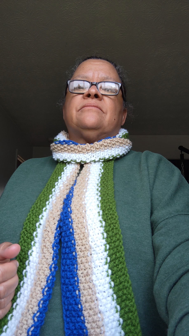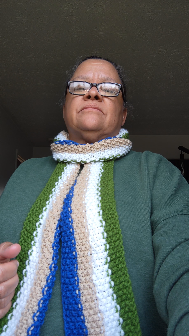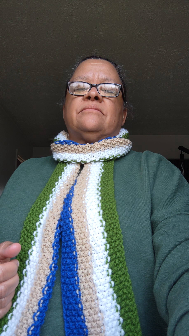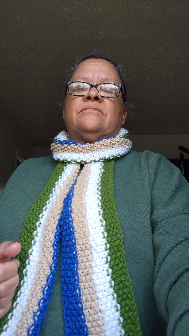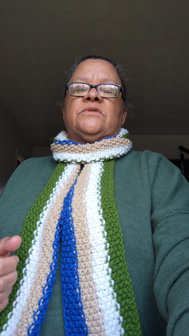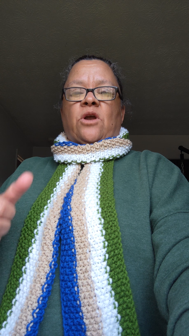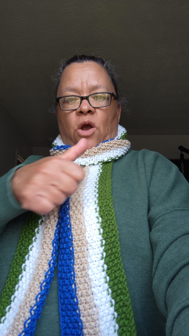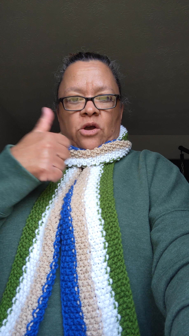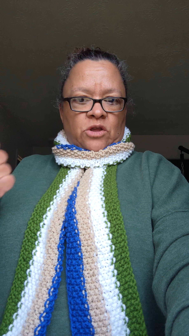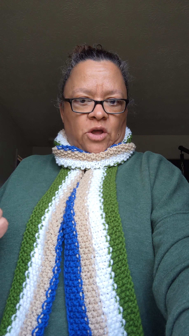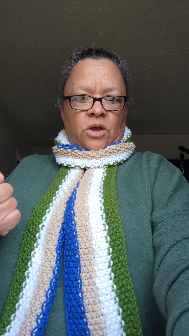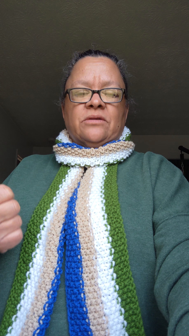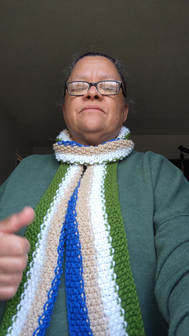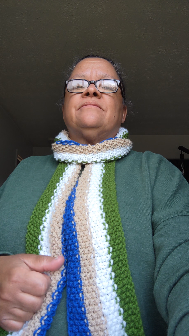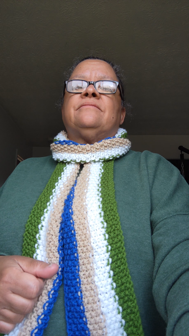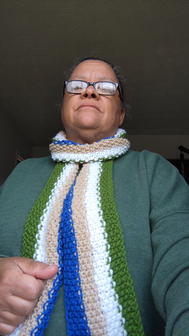other